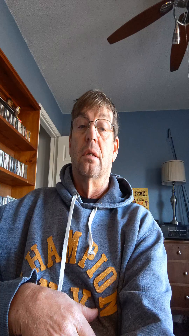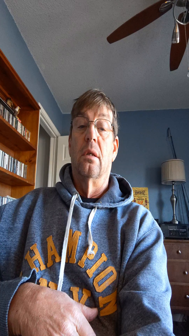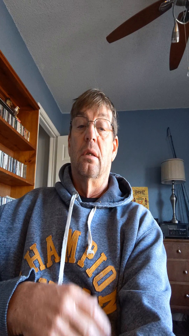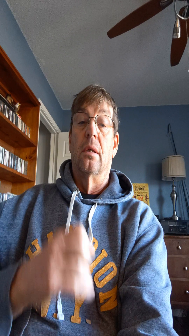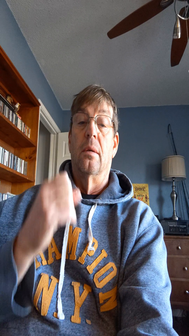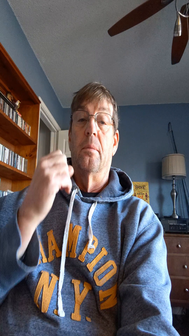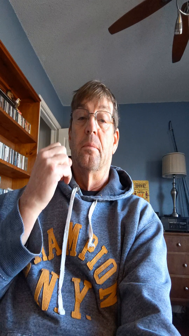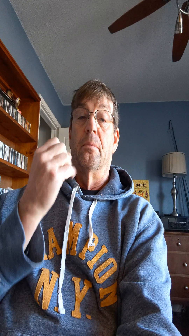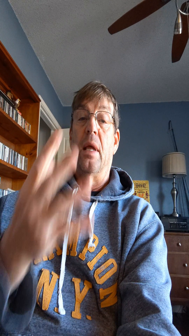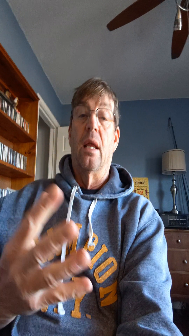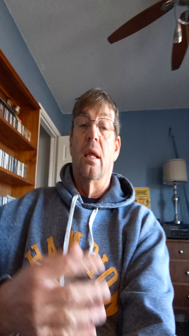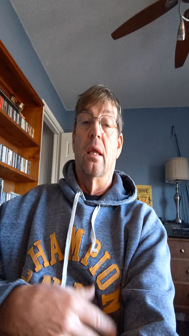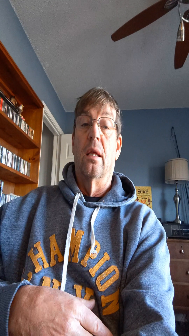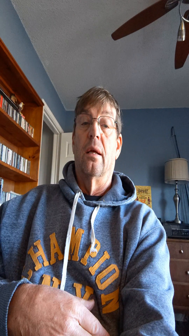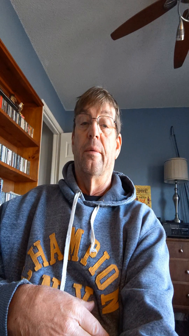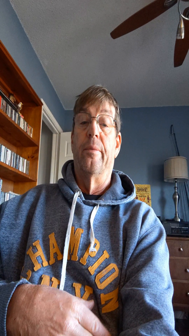many